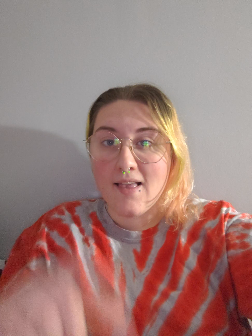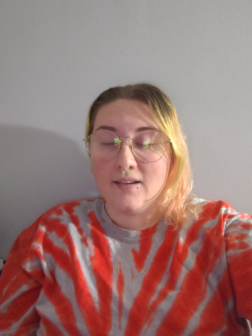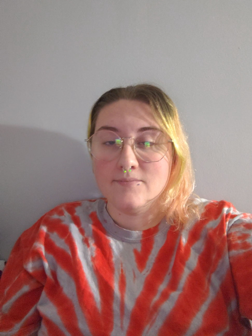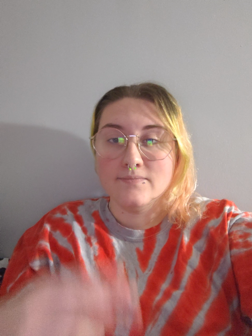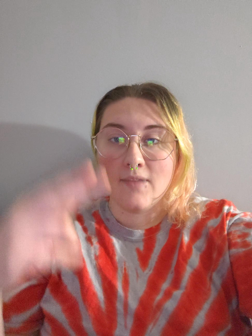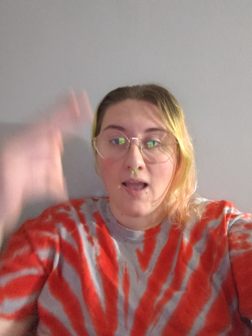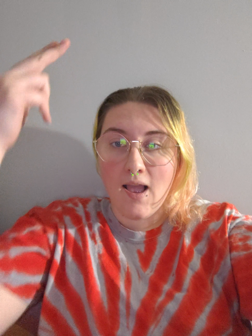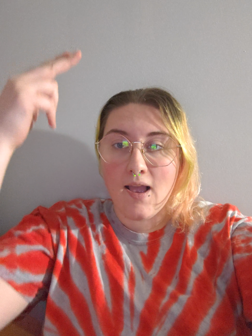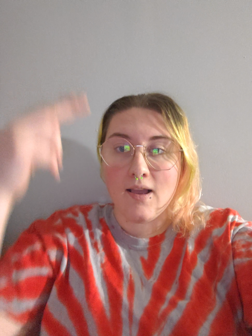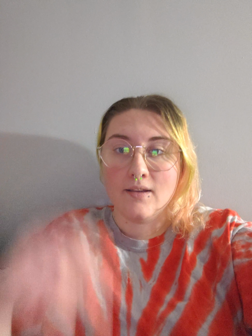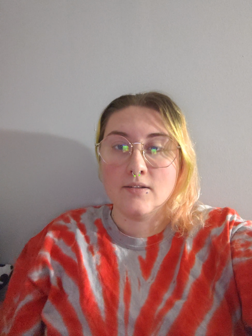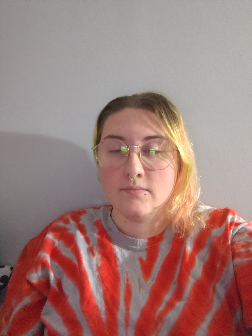high